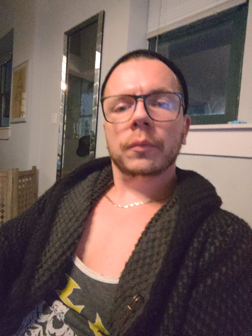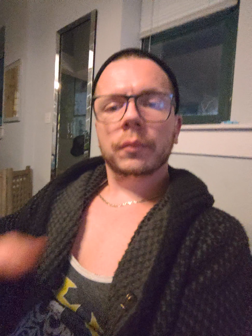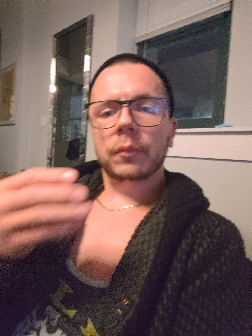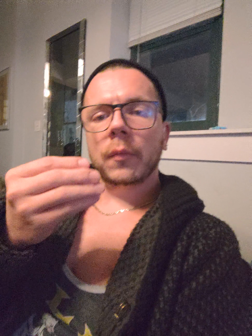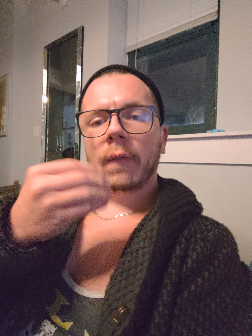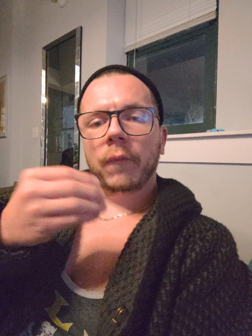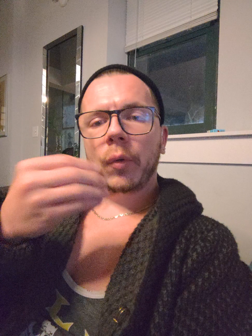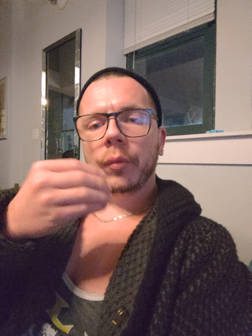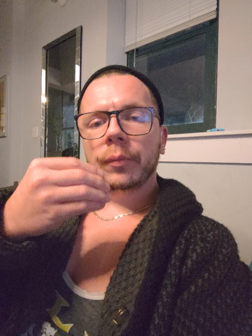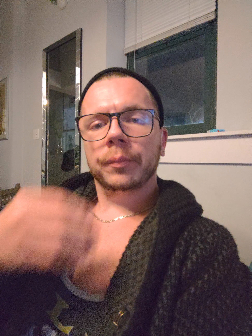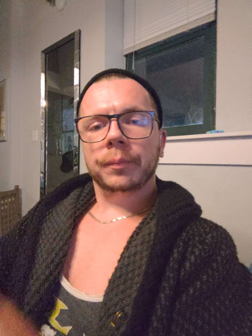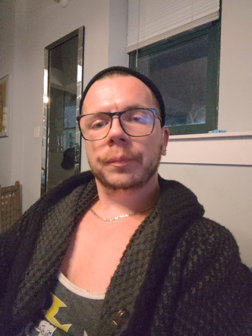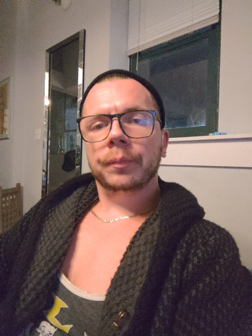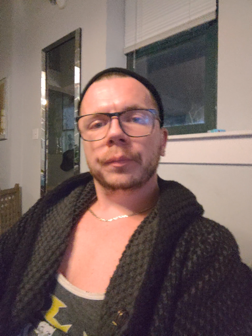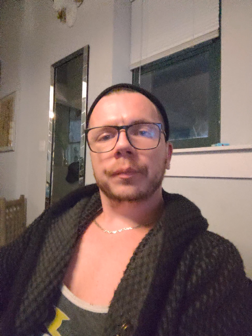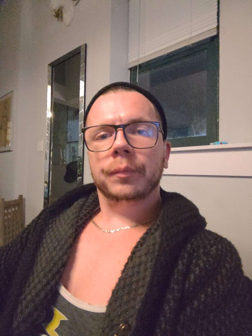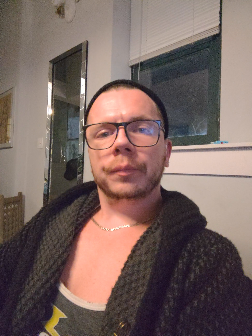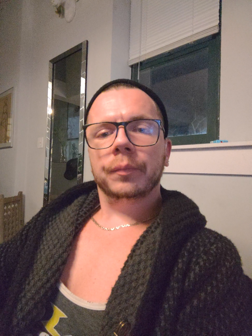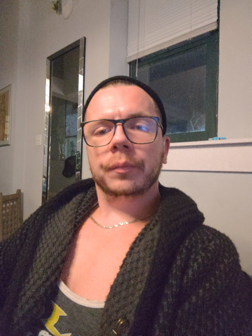food